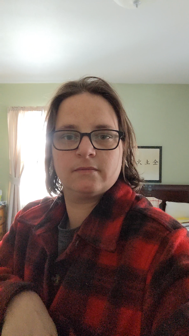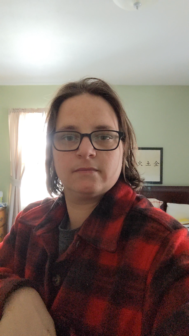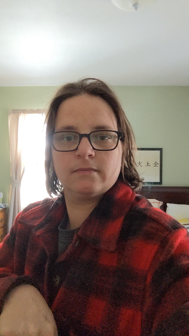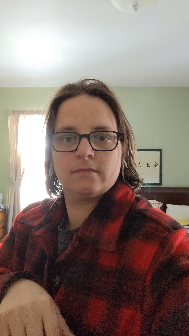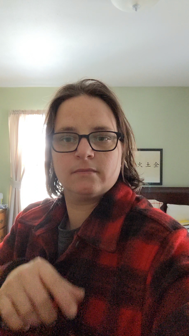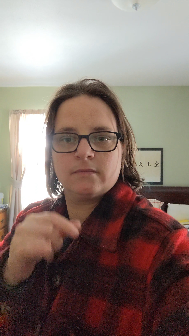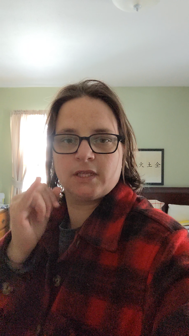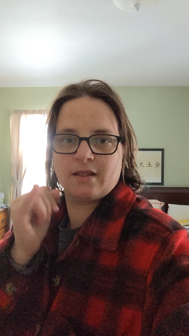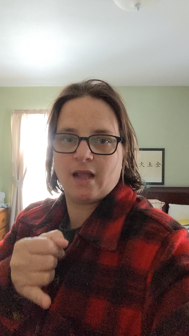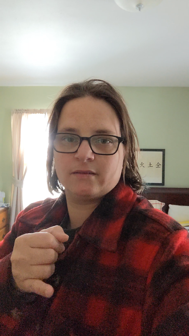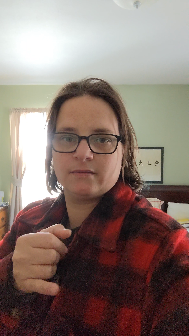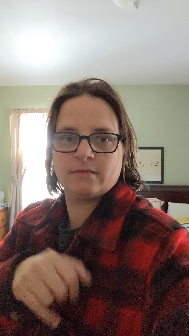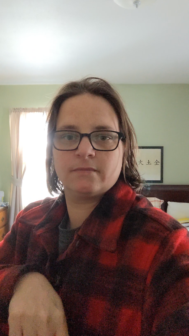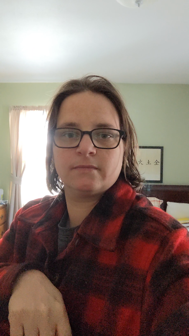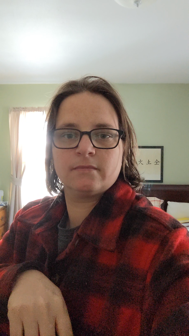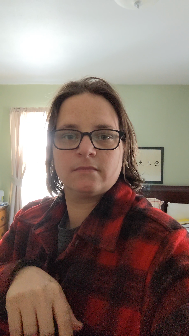last